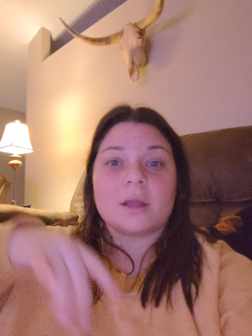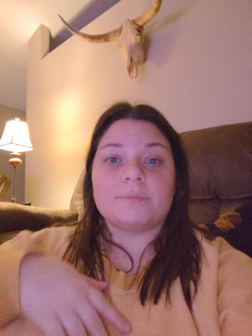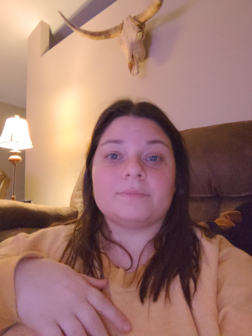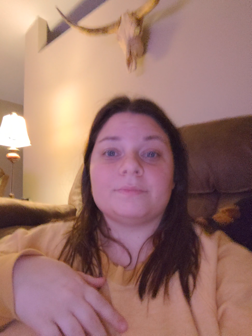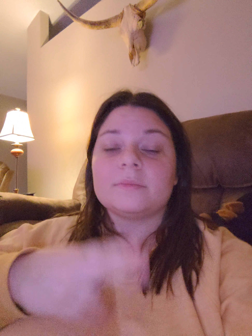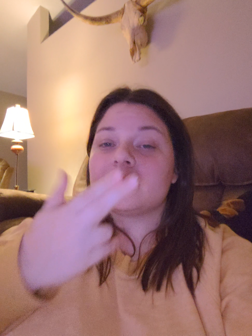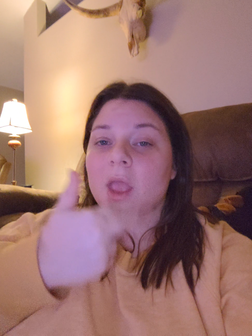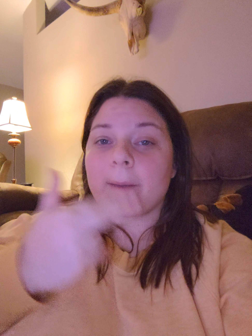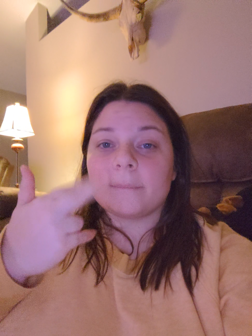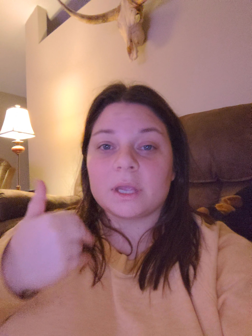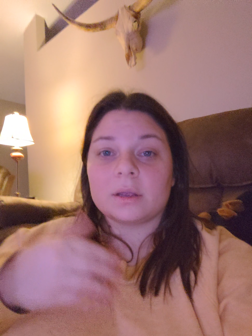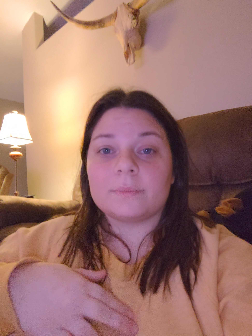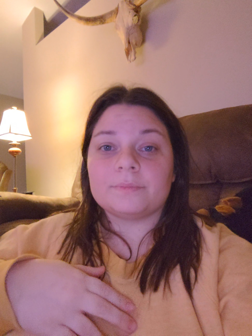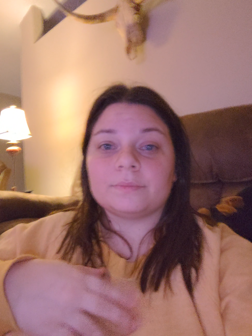napkin